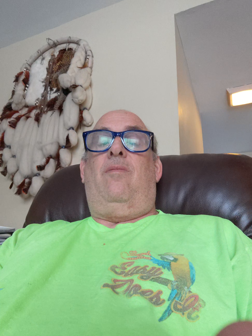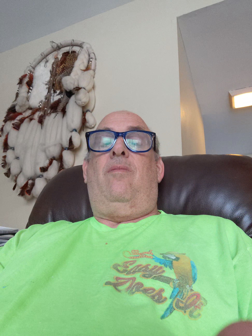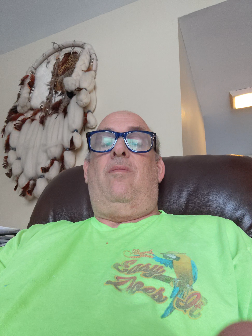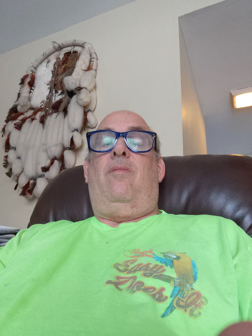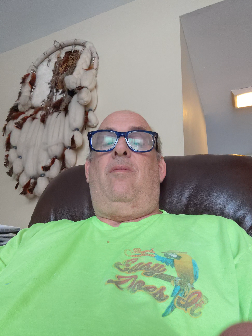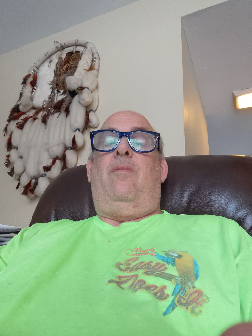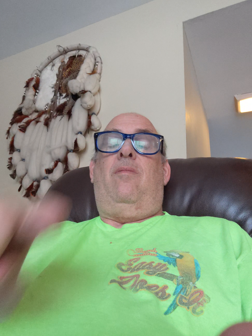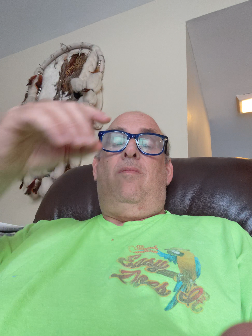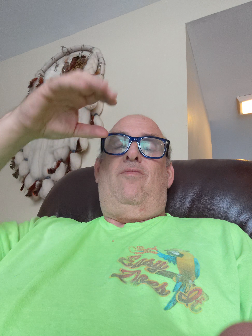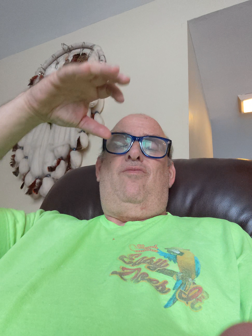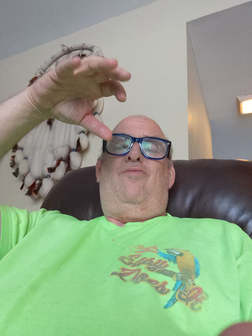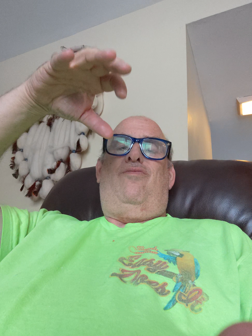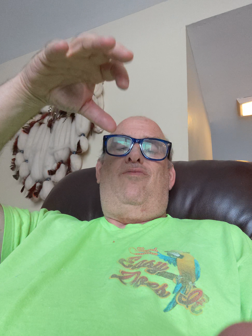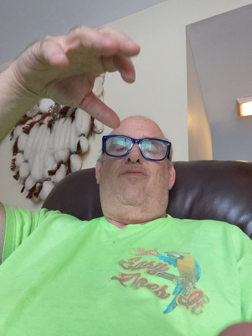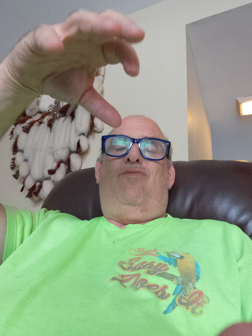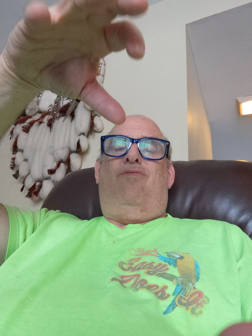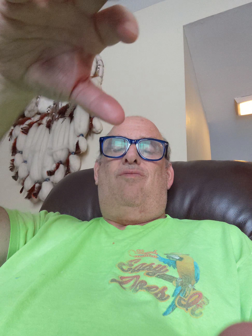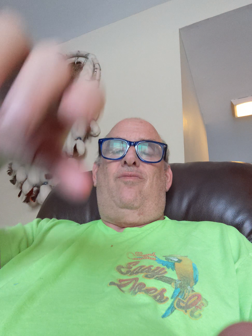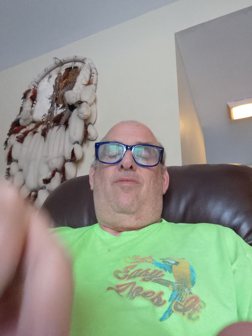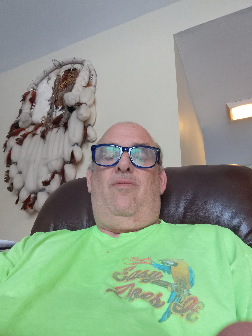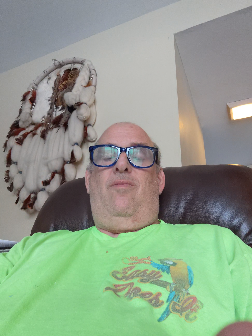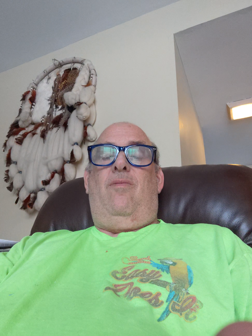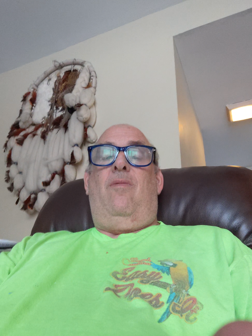helicopter